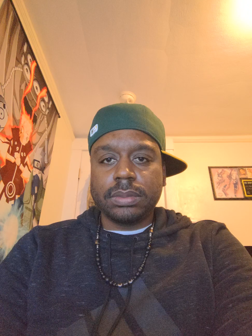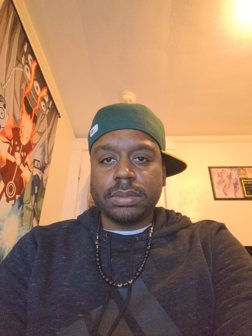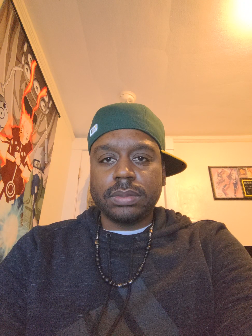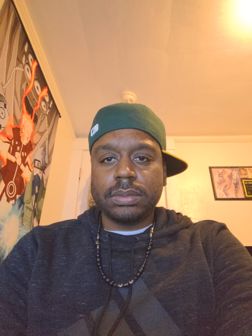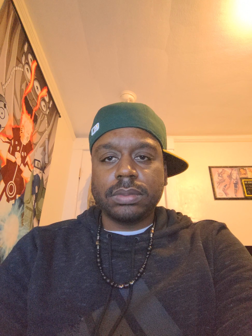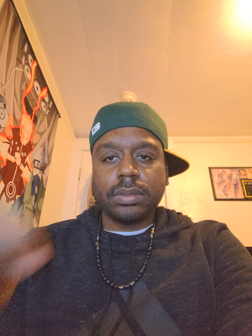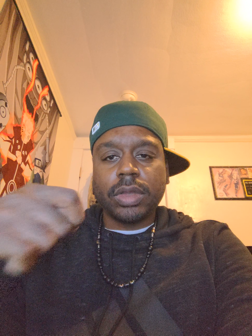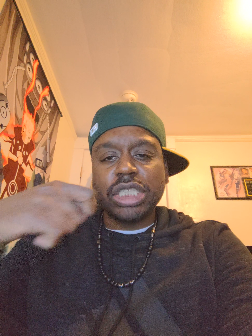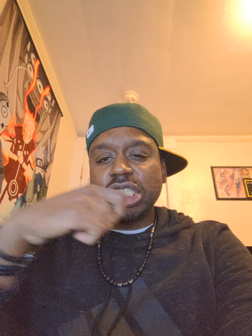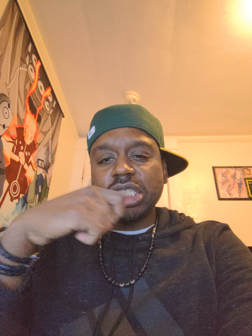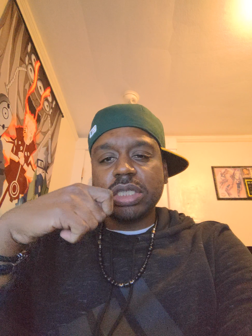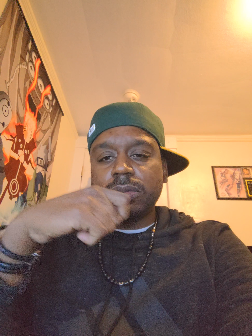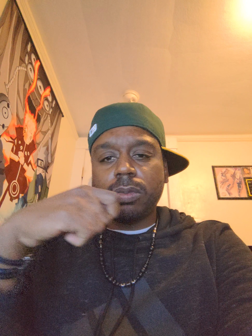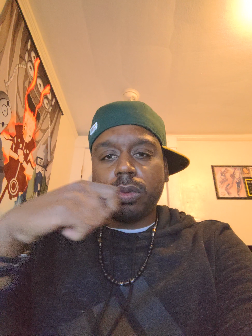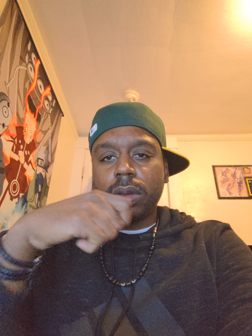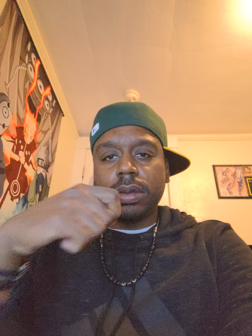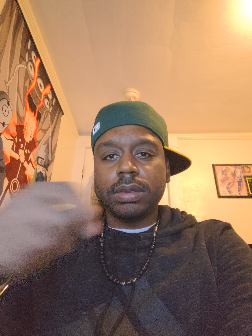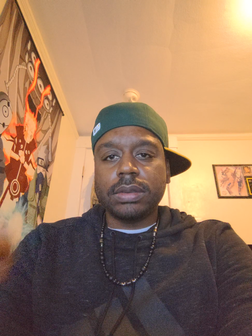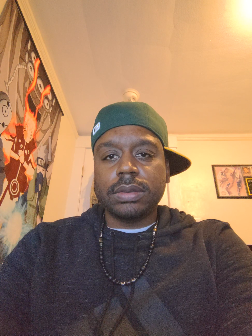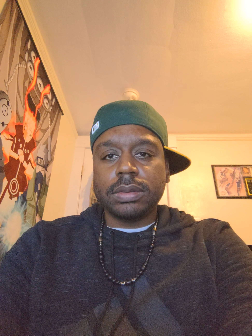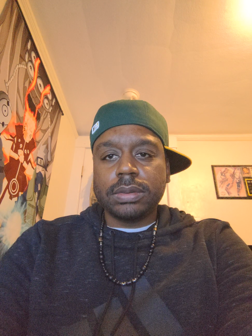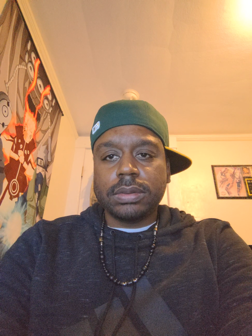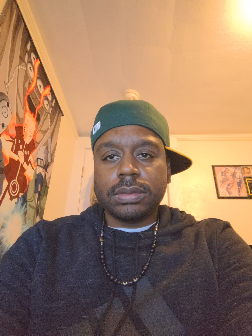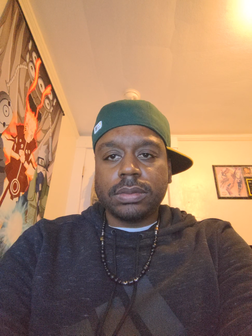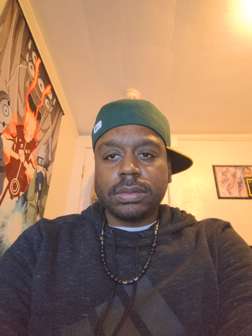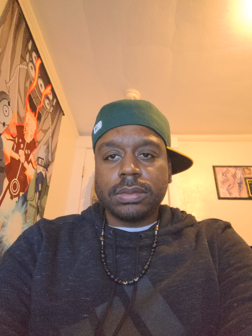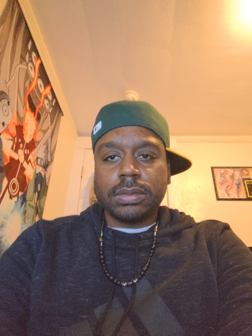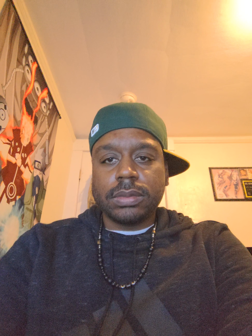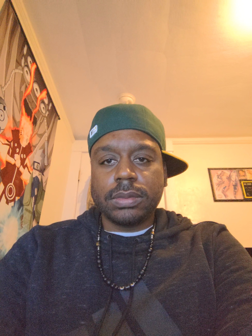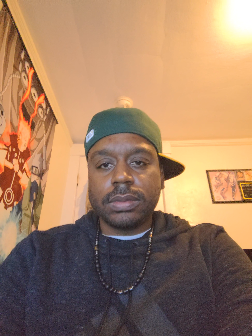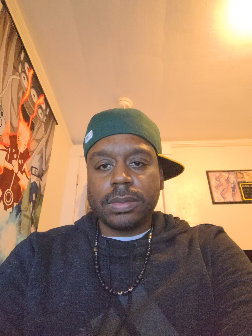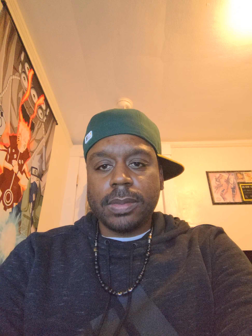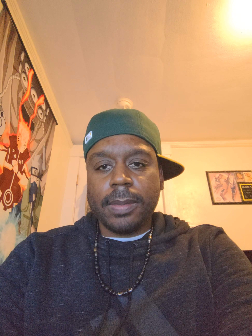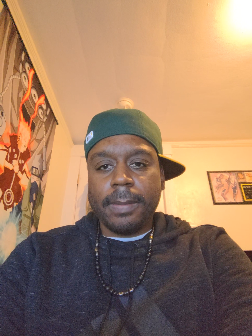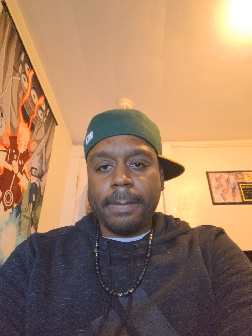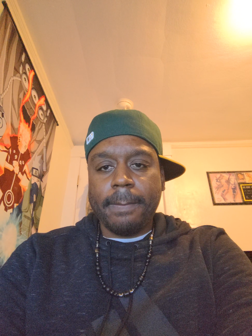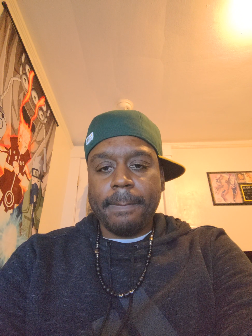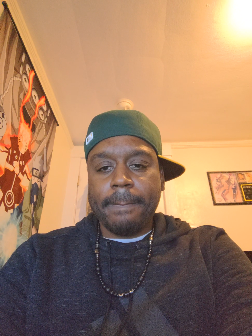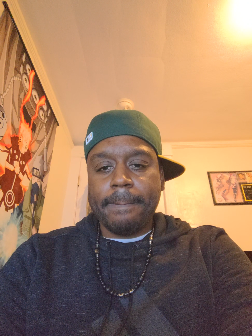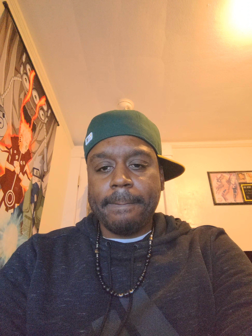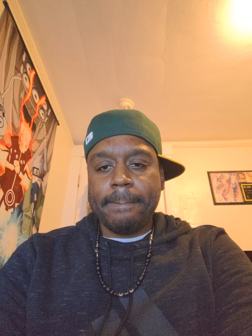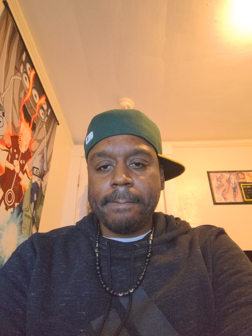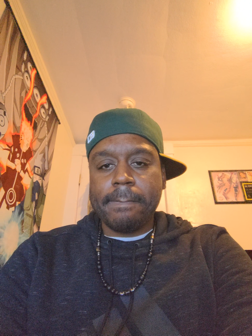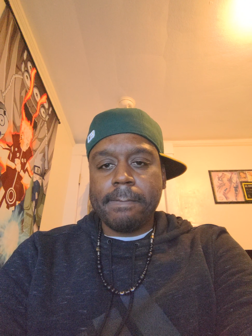toothbrush